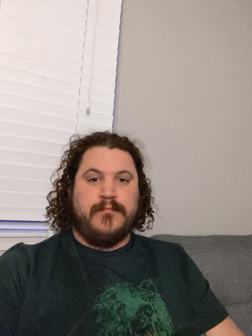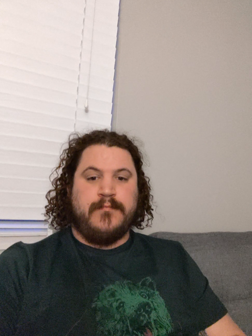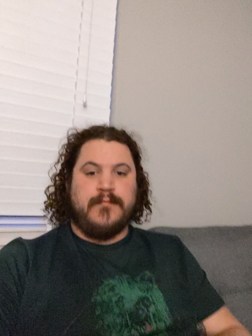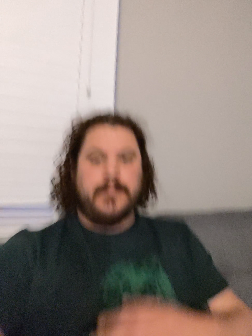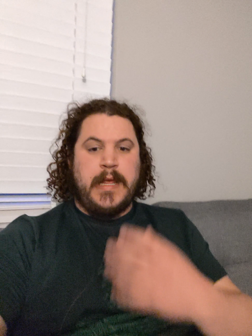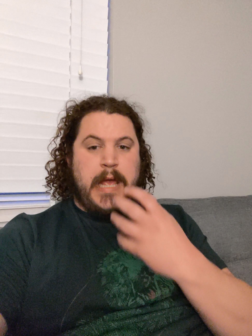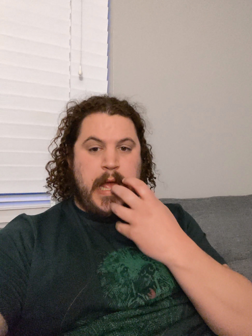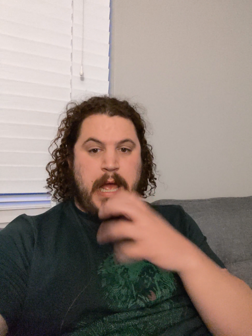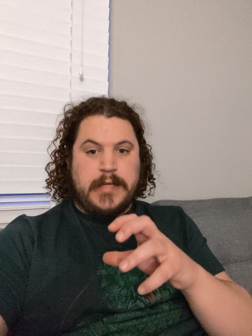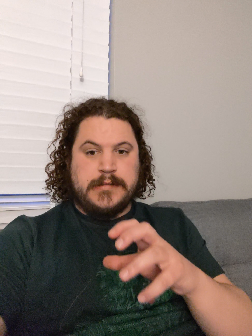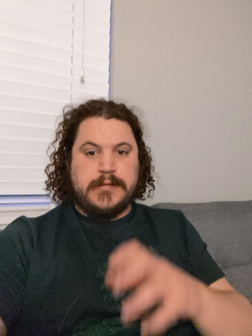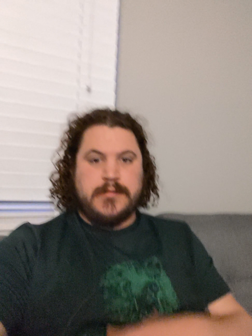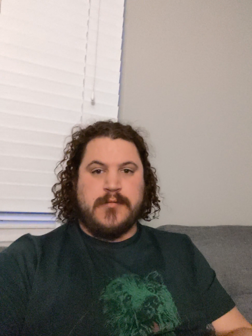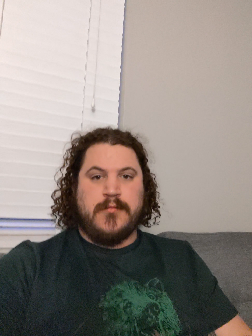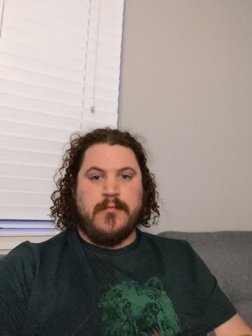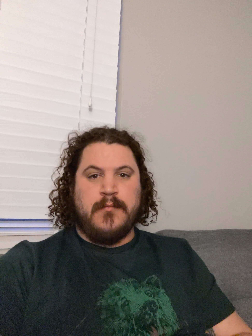hot